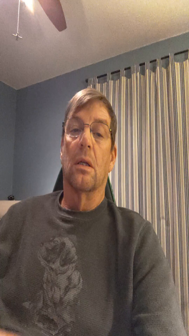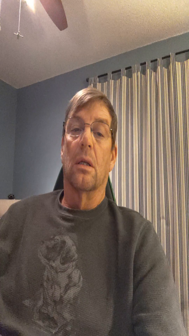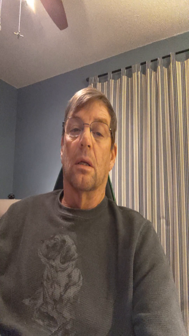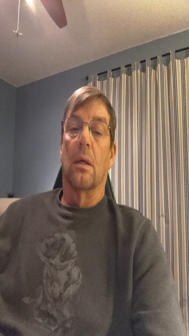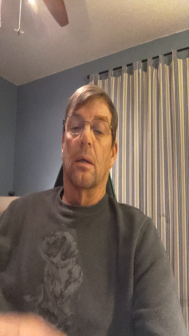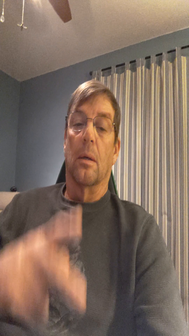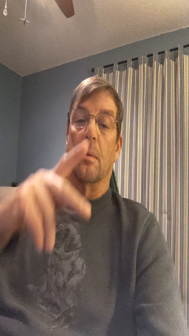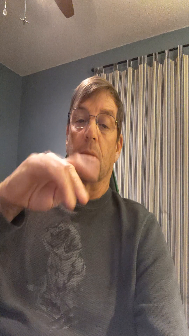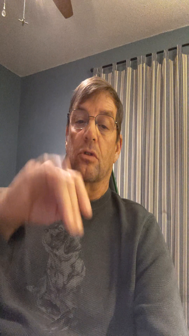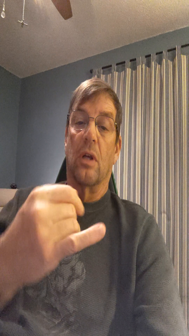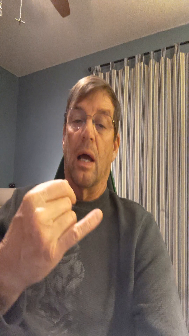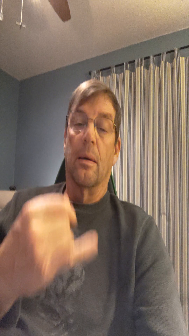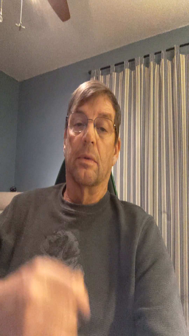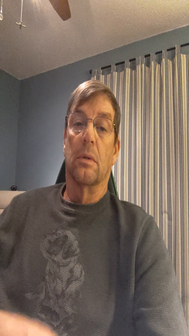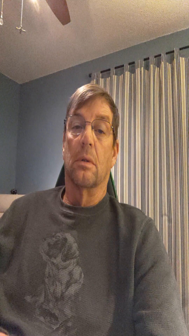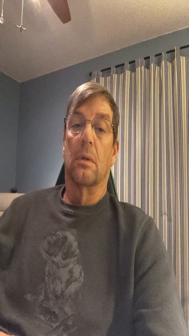pajamas